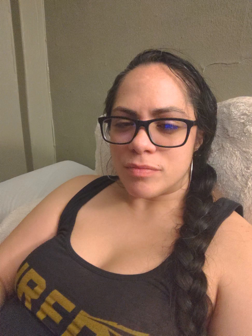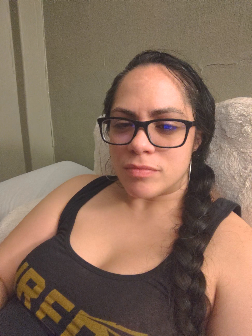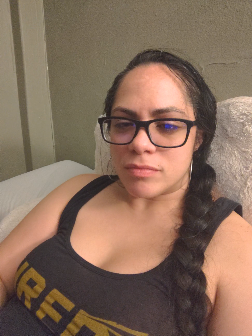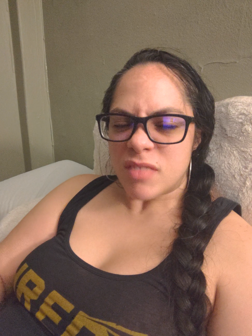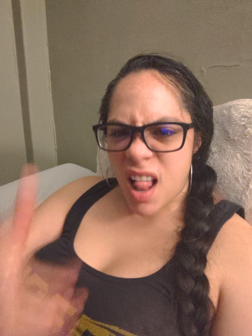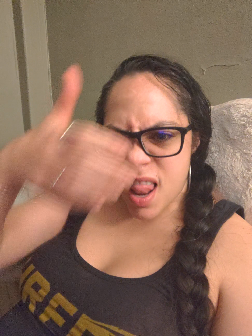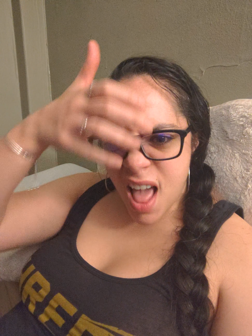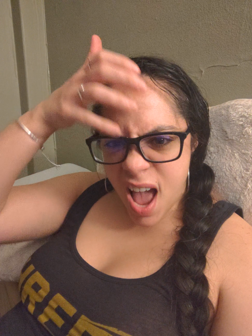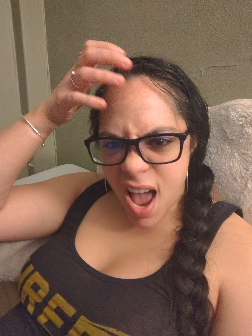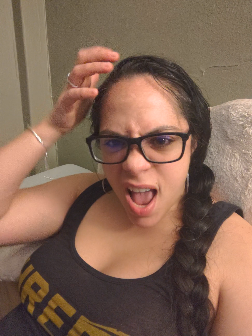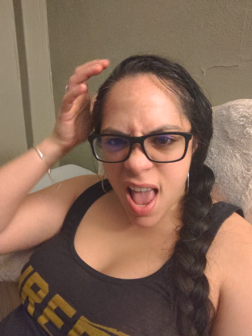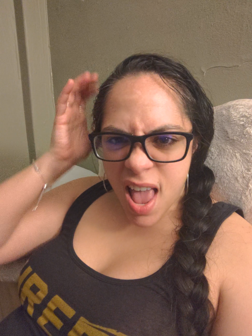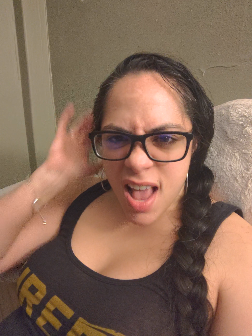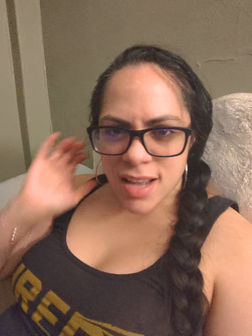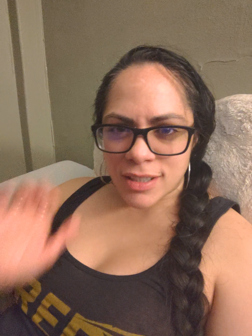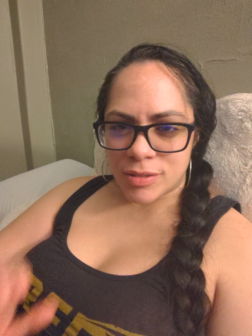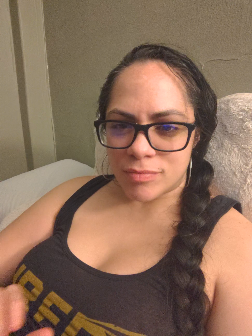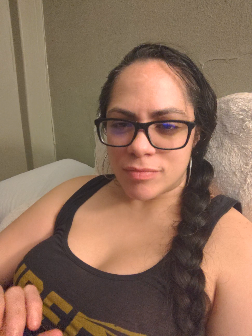lion